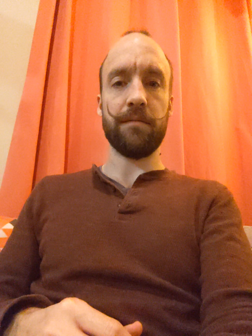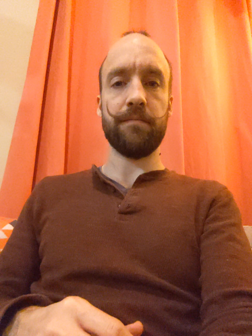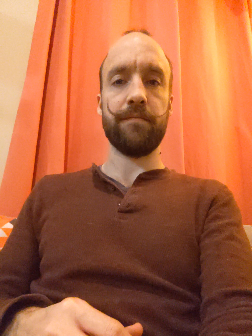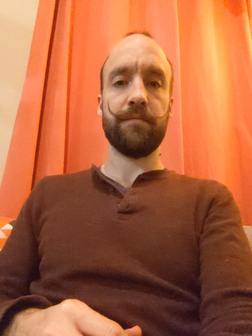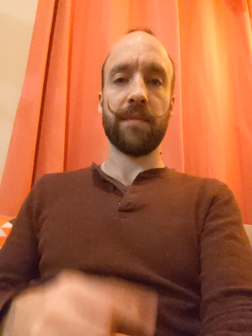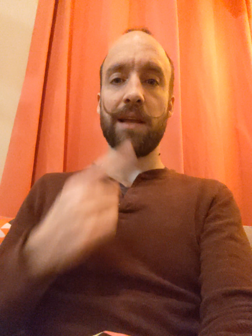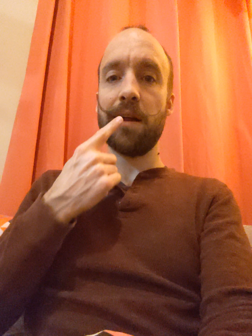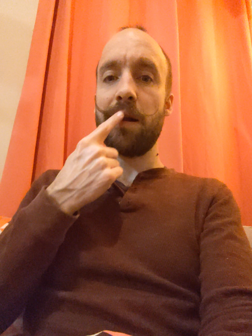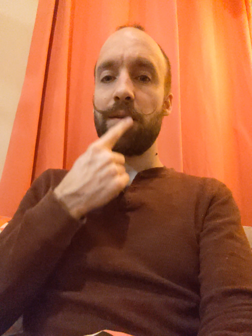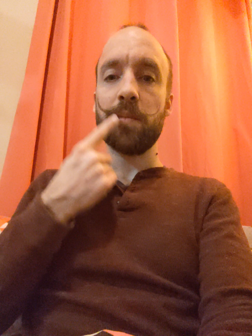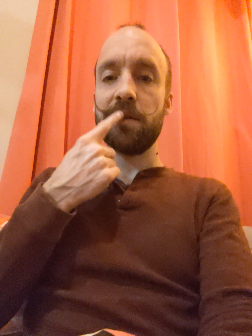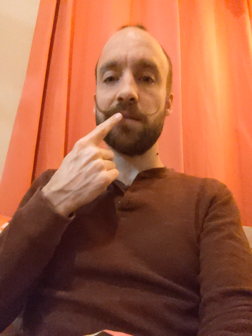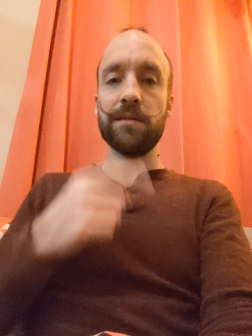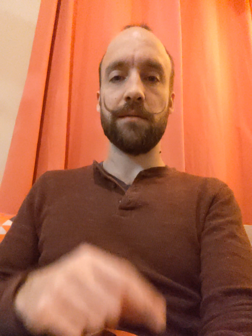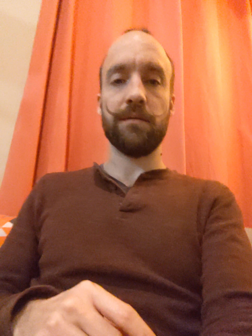lips